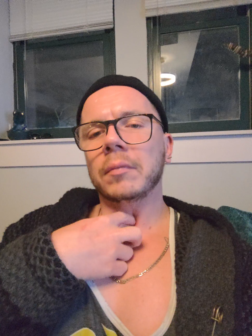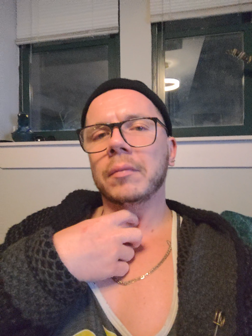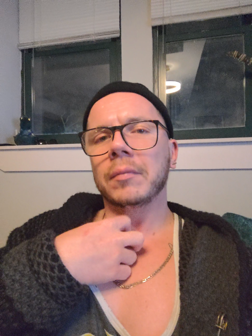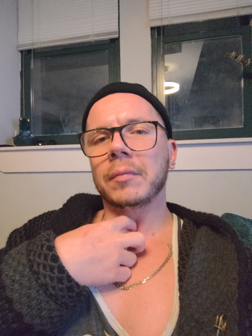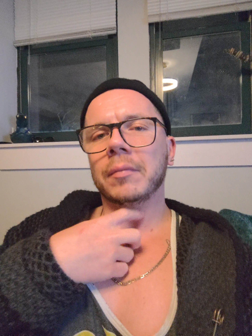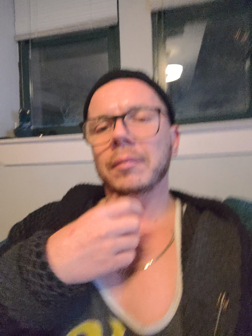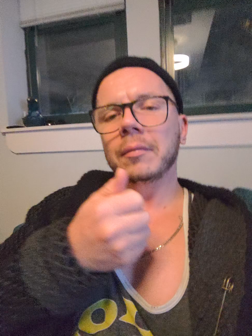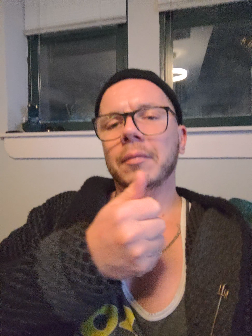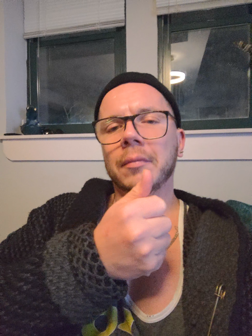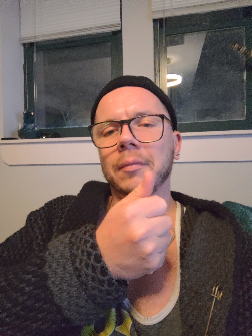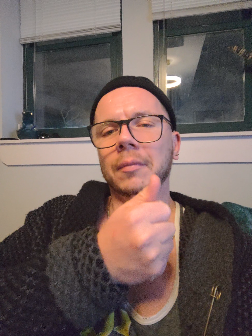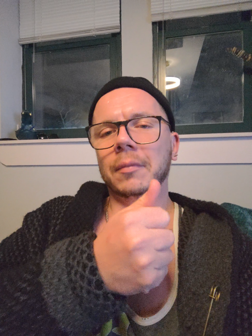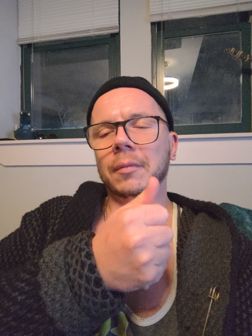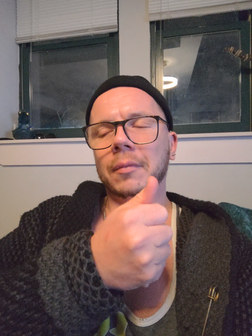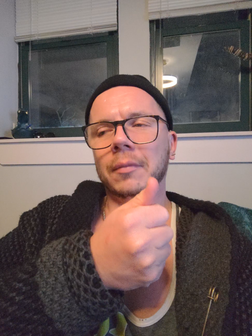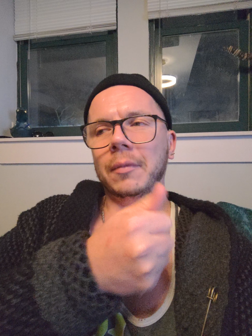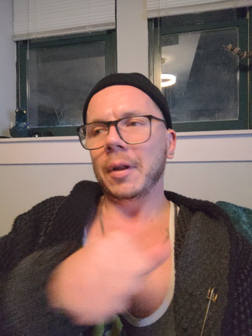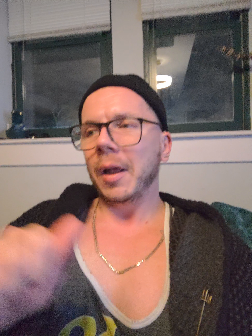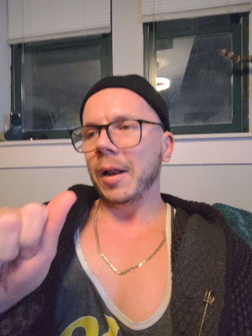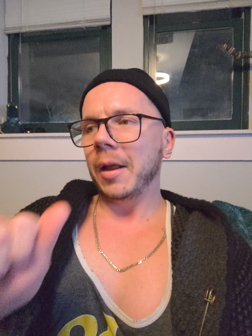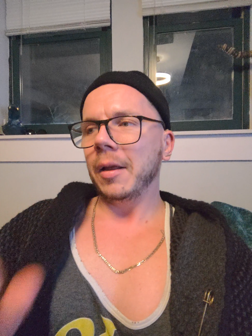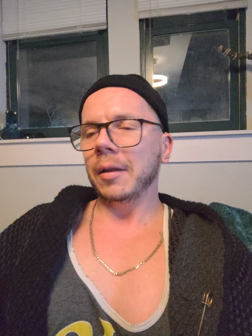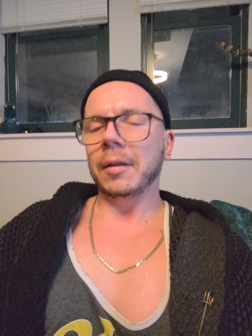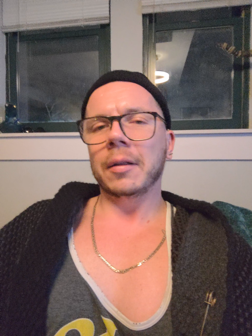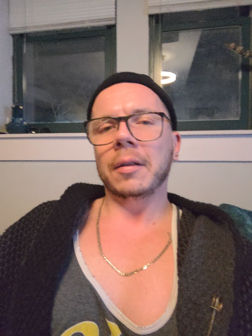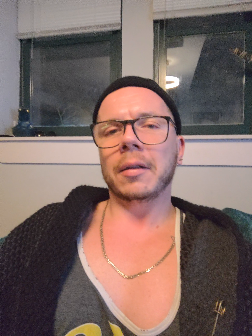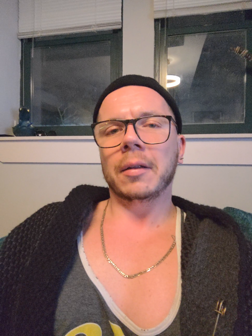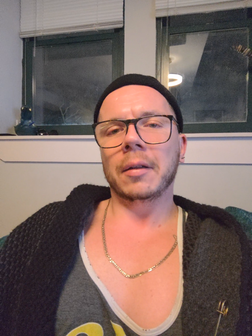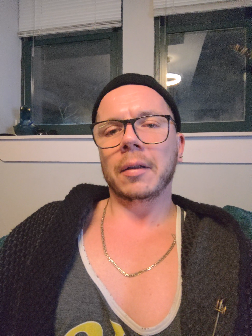any